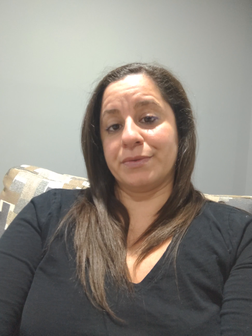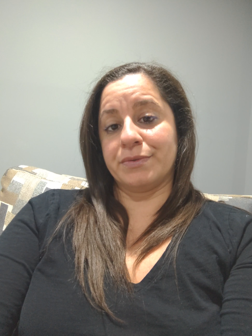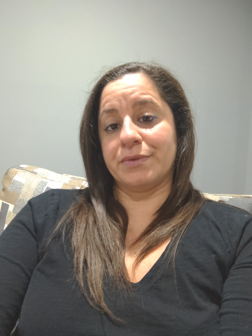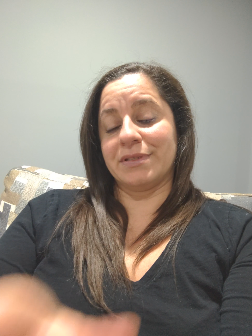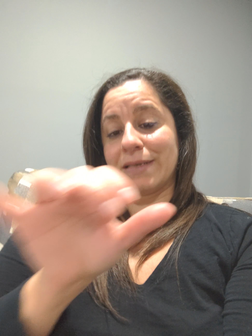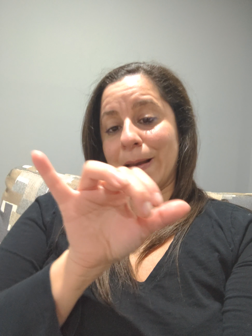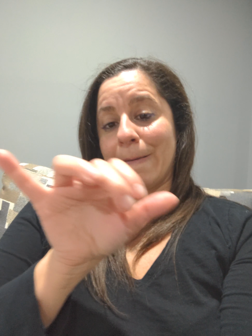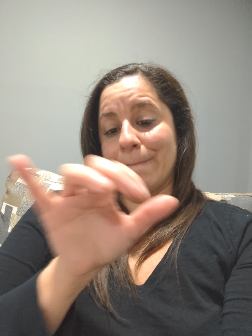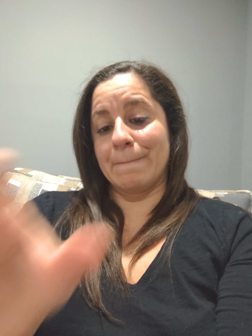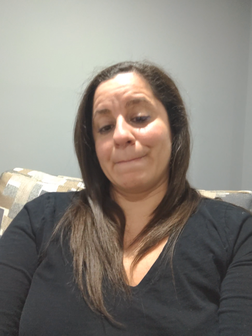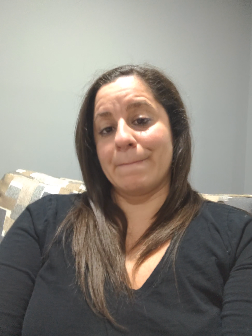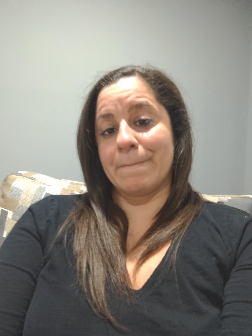same